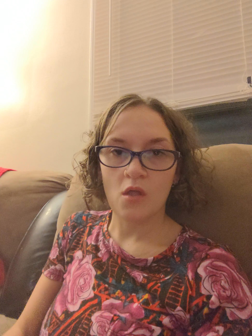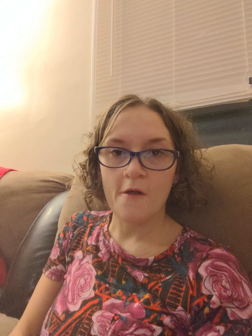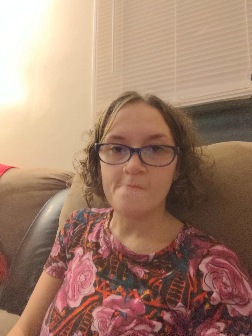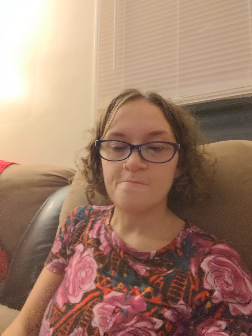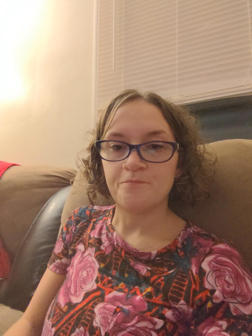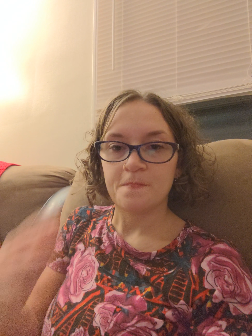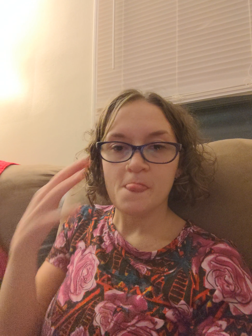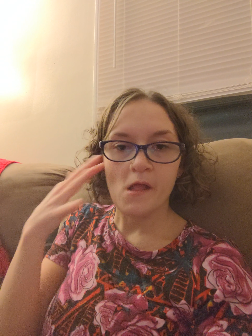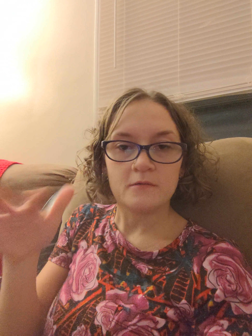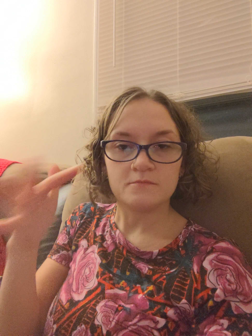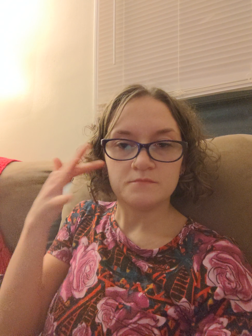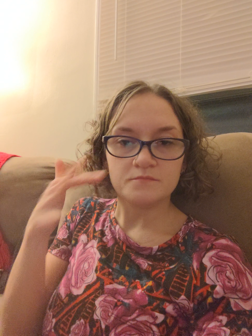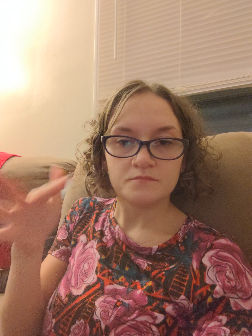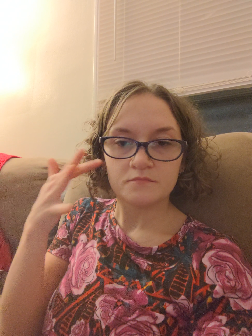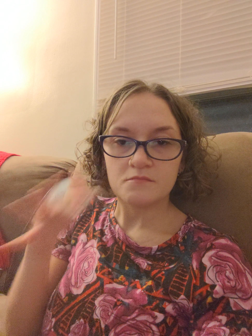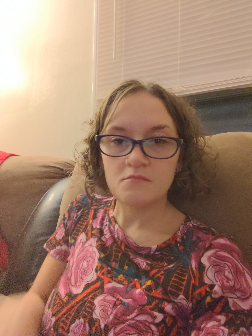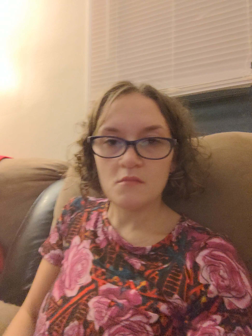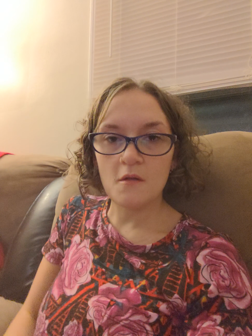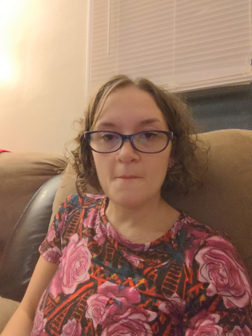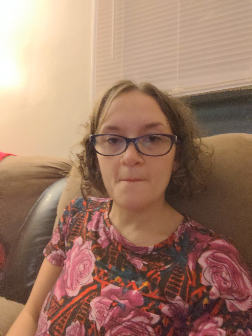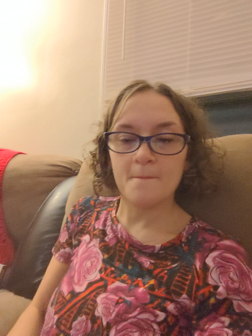noisy